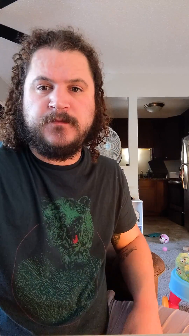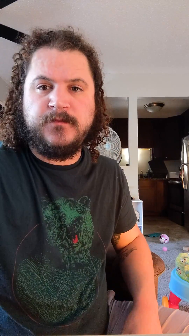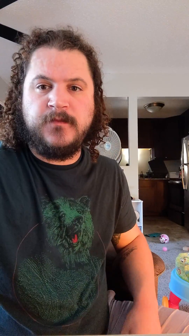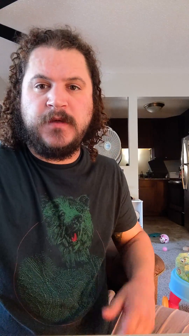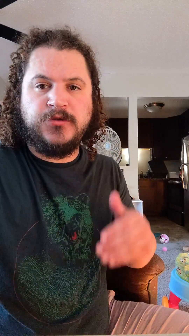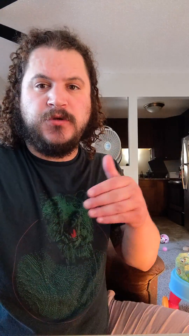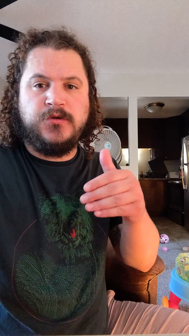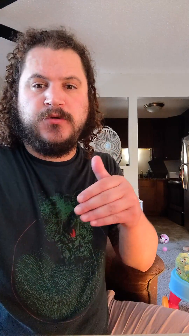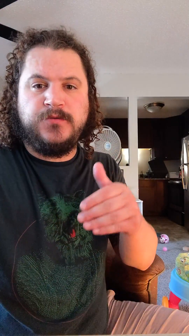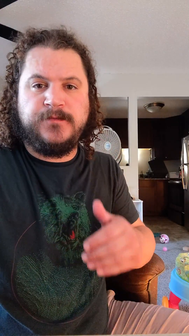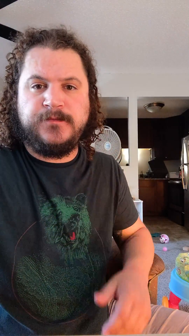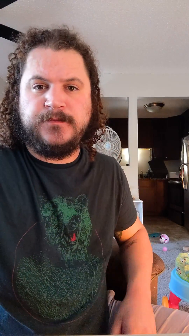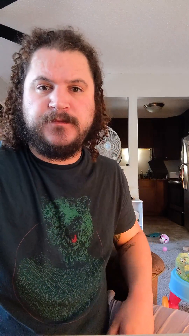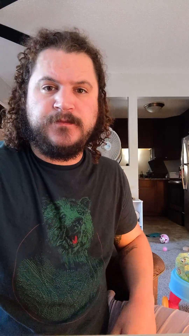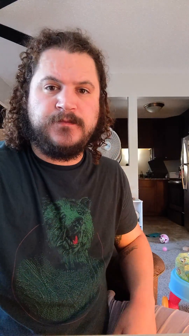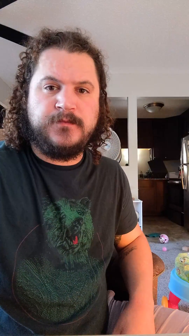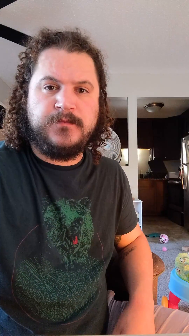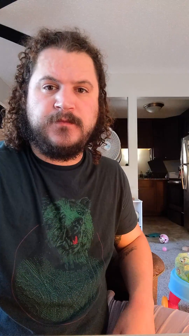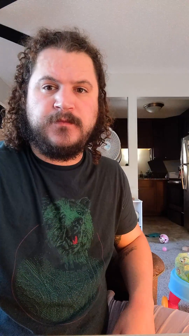doctor